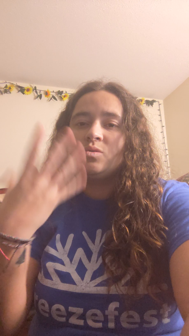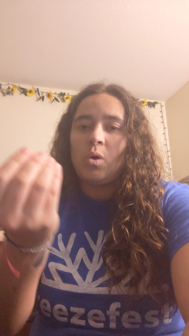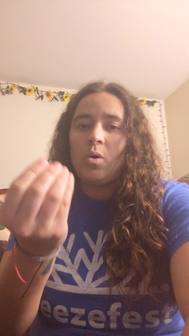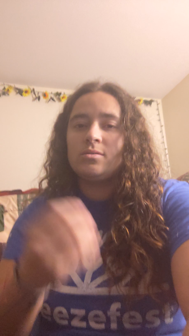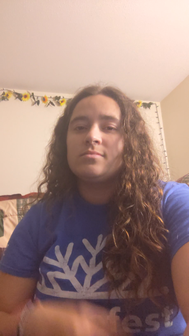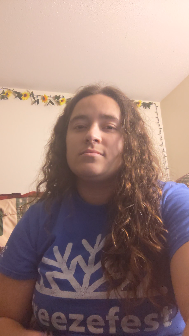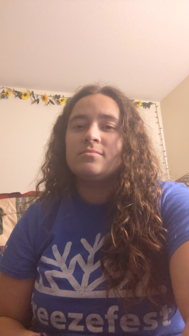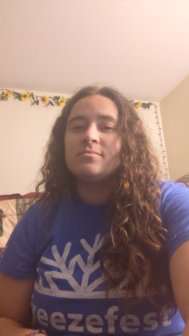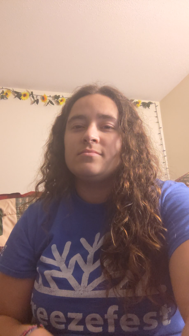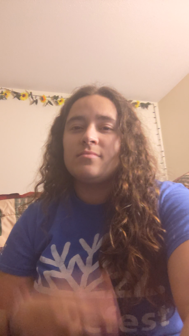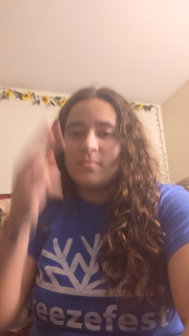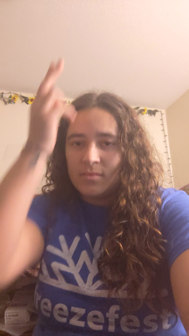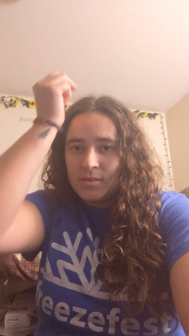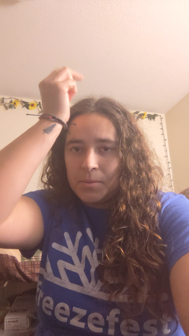rabbit